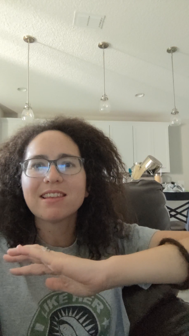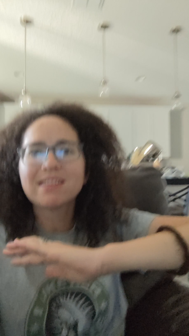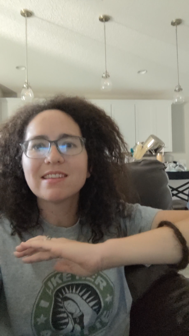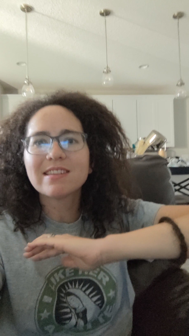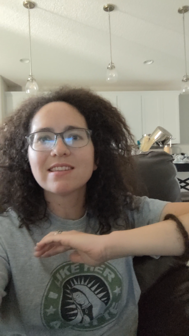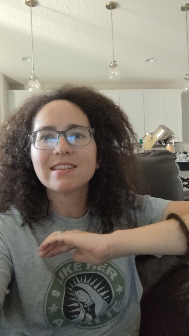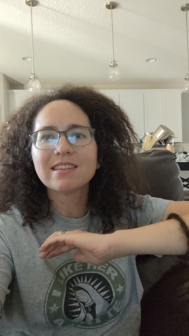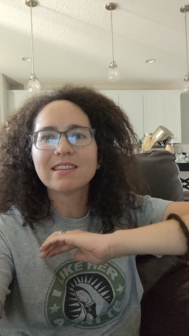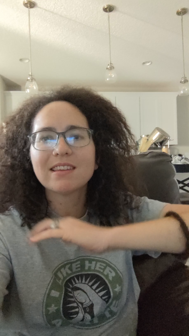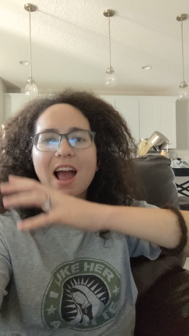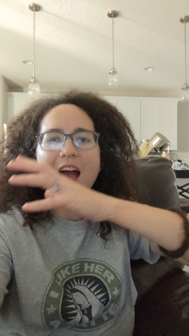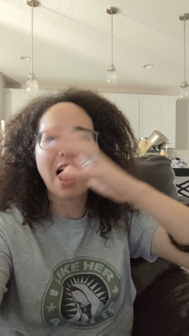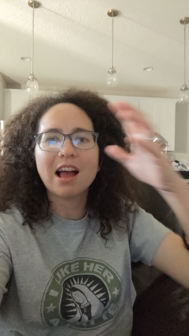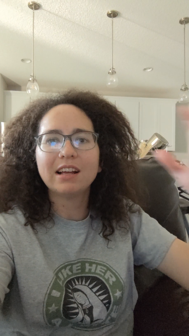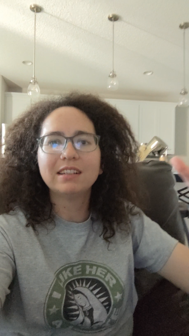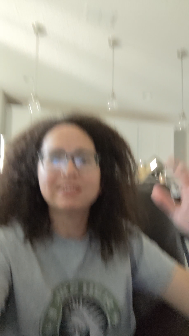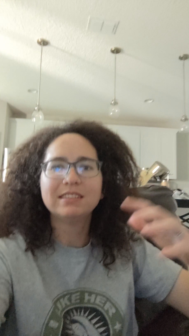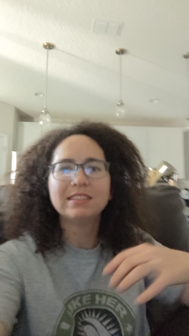a lot